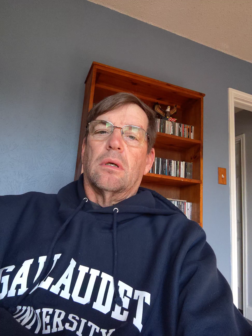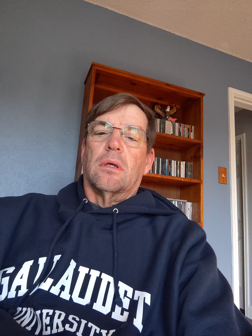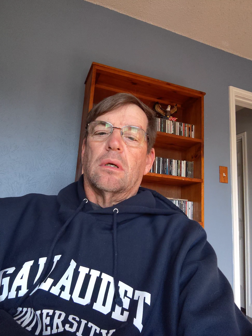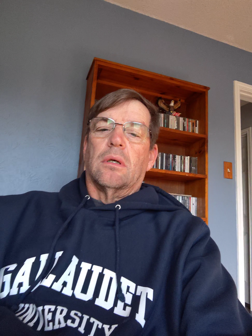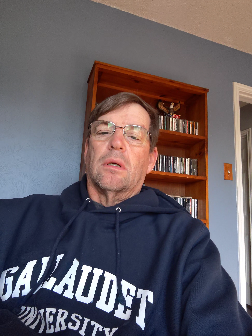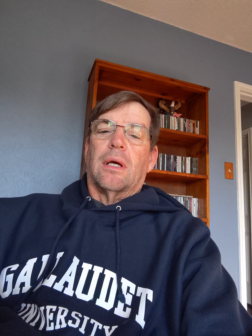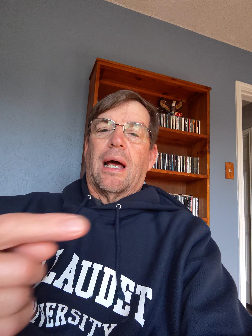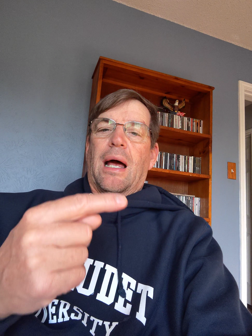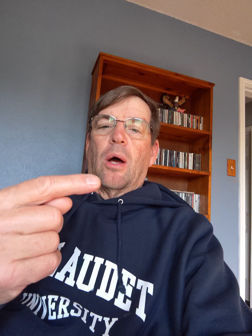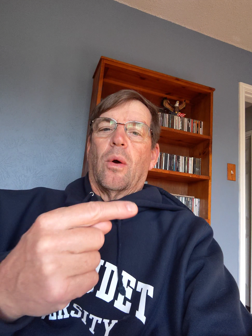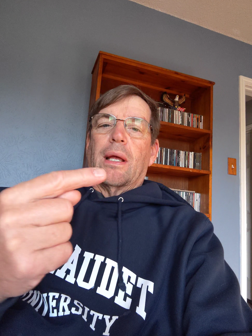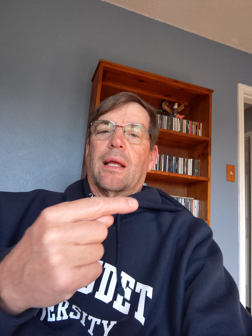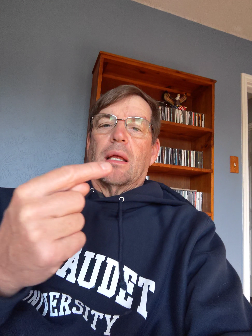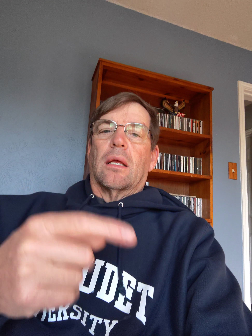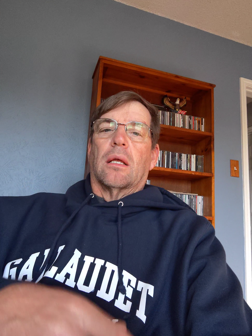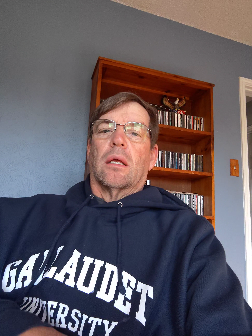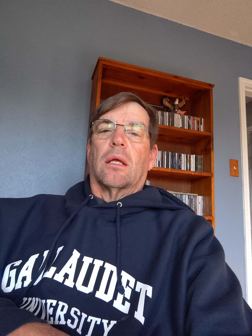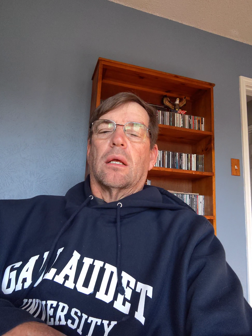owie